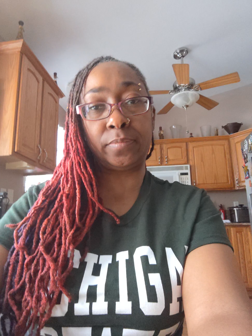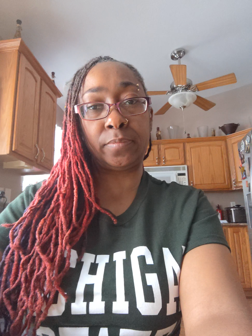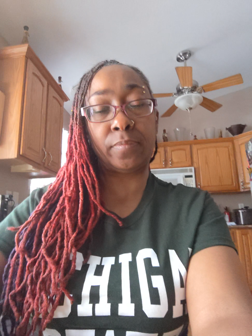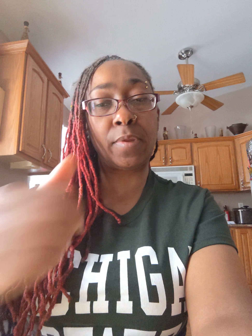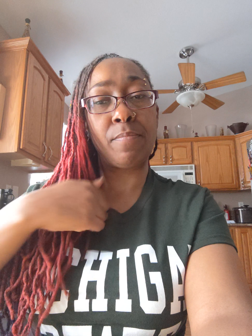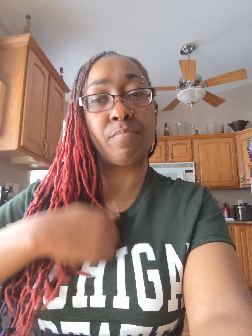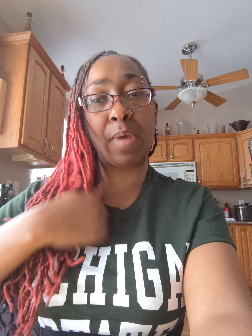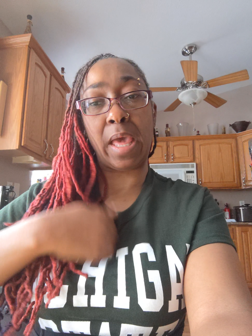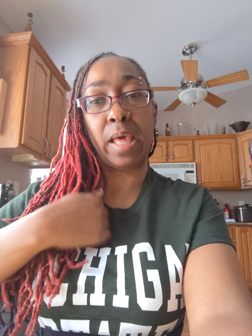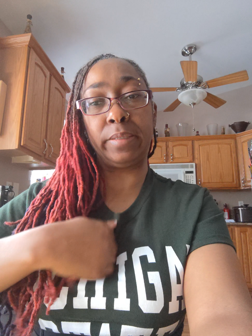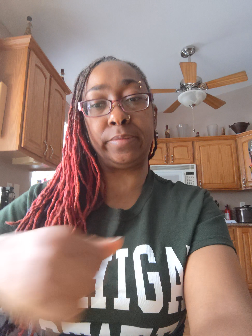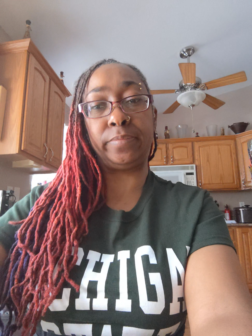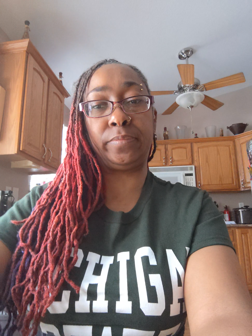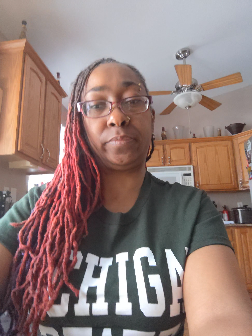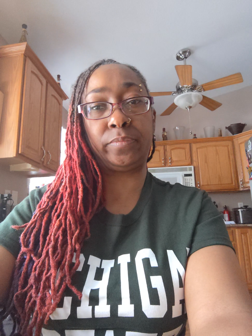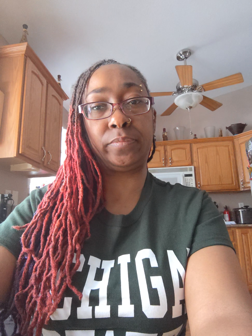bath